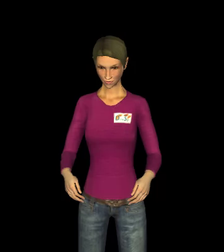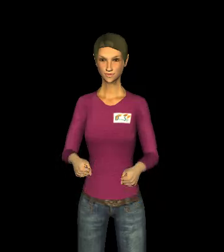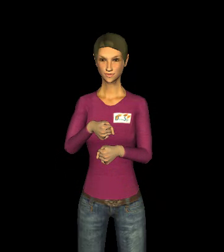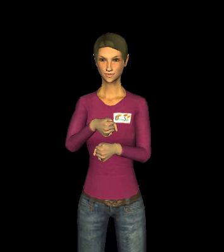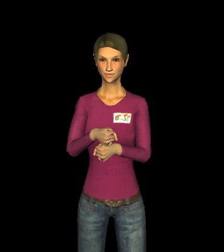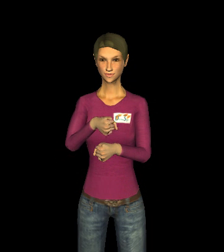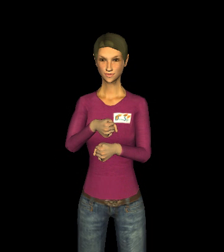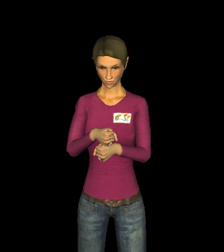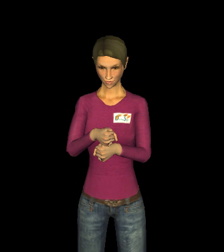عمل